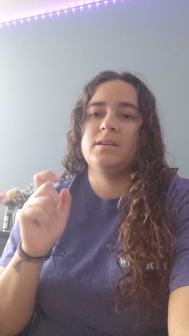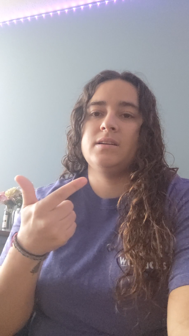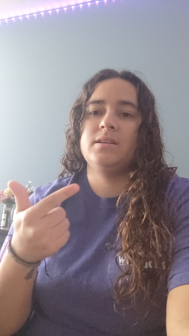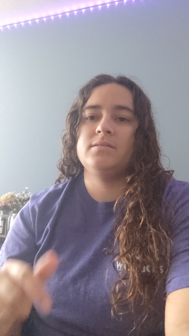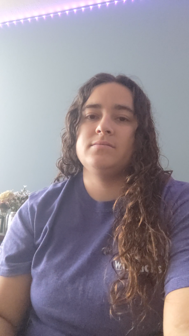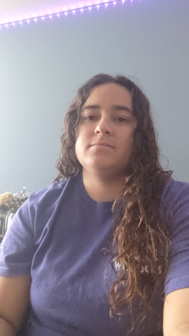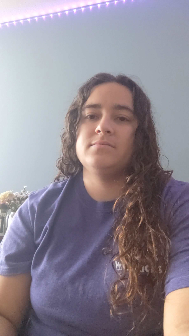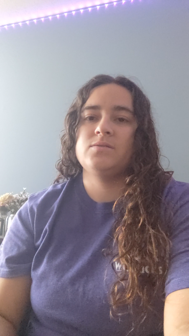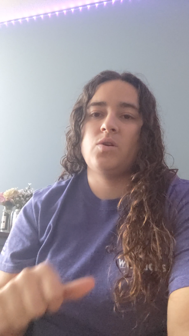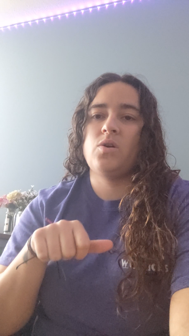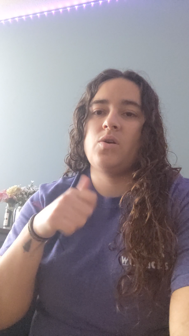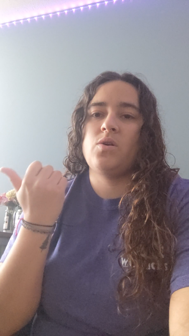other